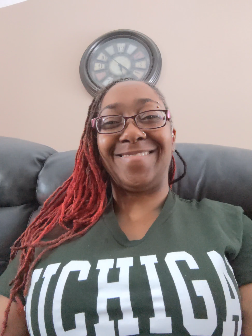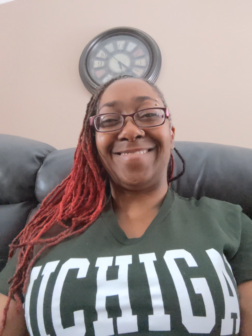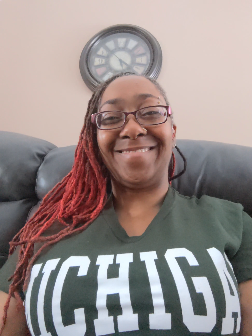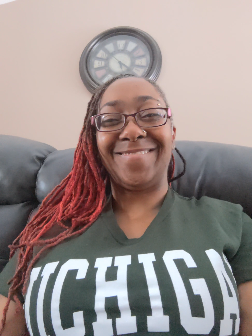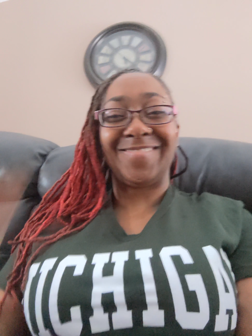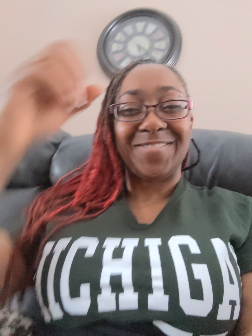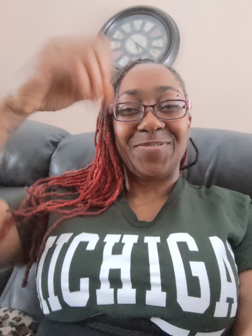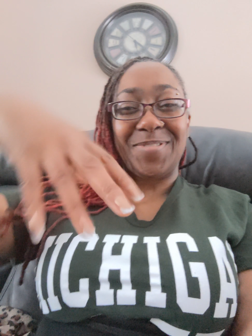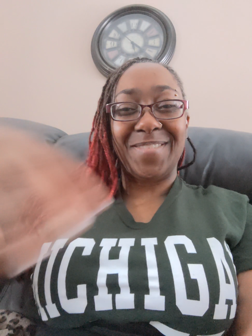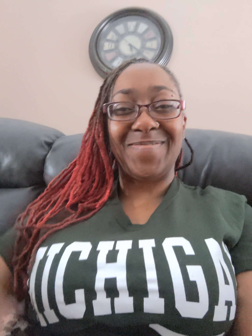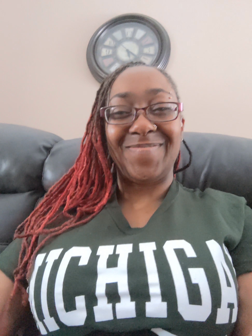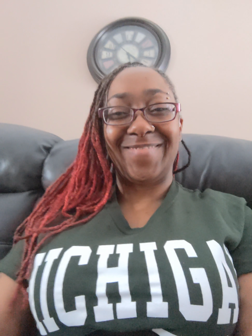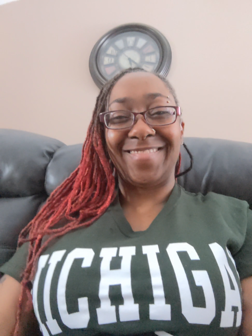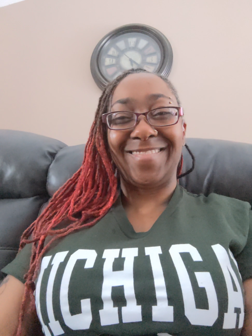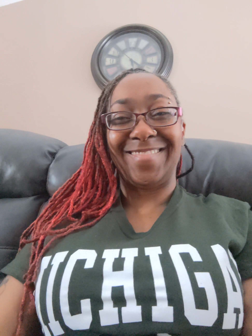drop